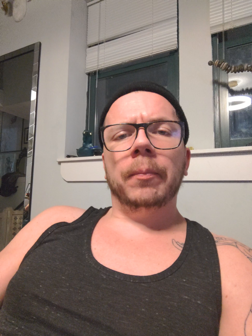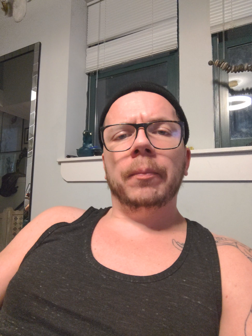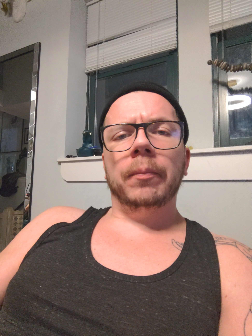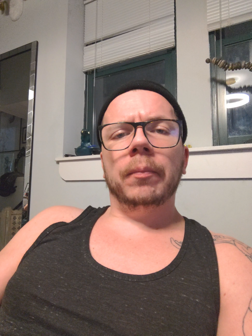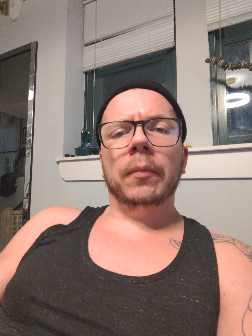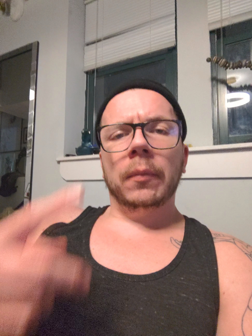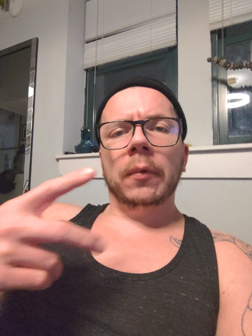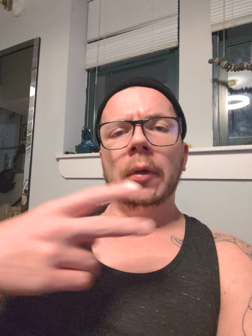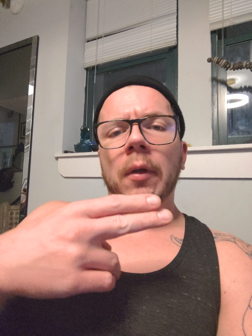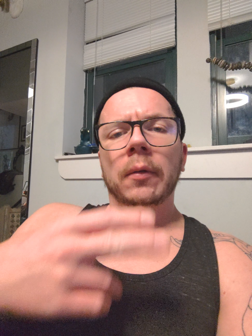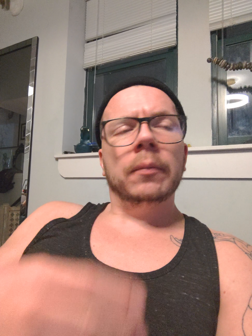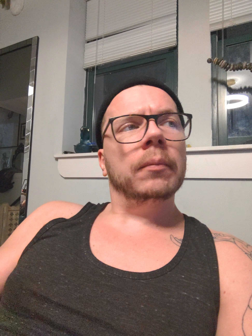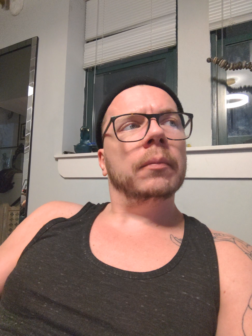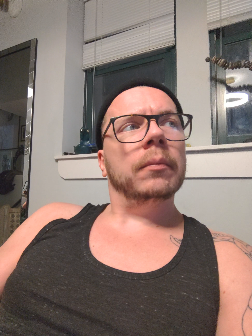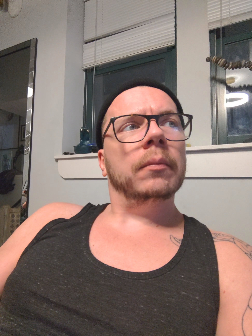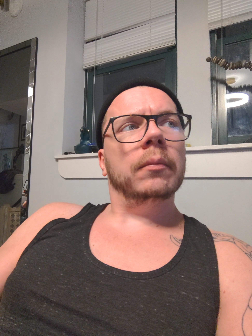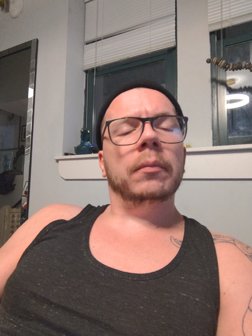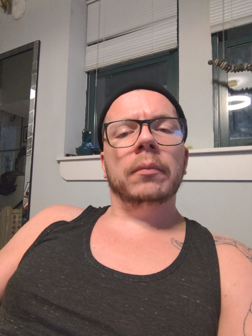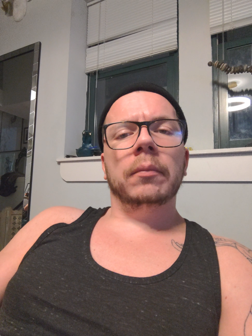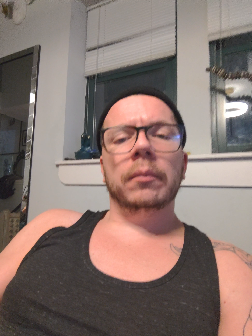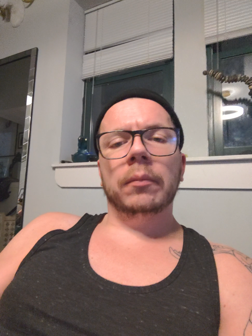cut